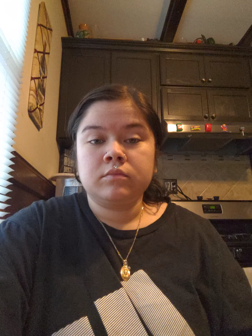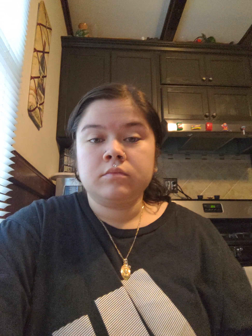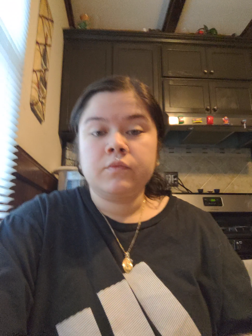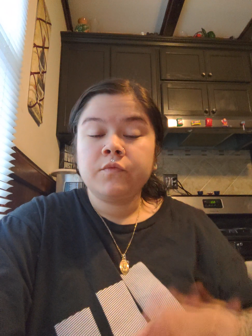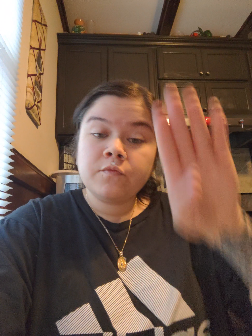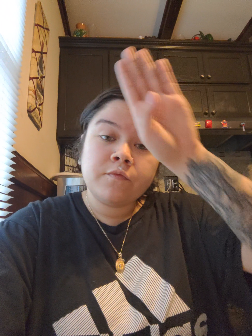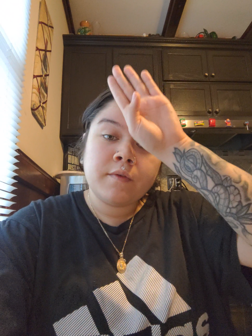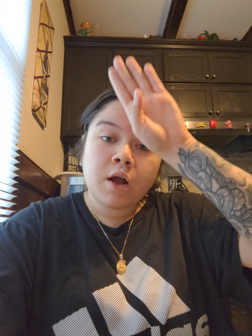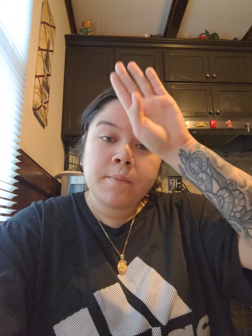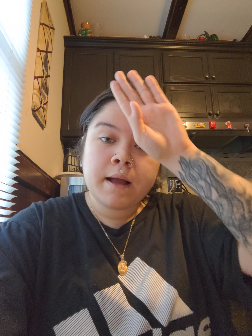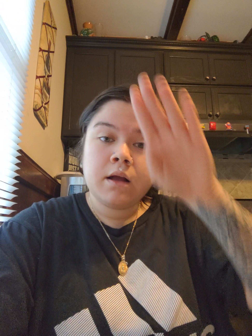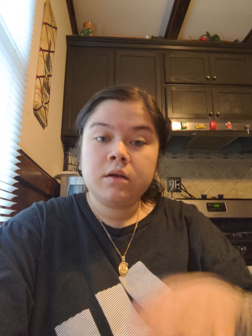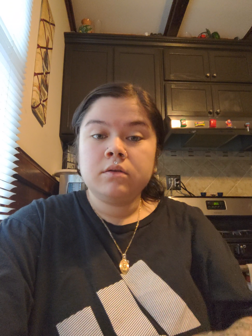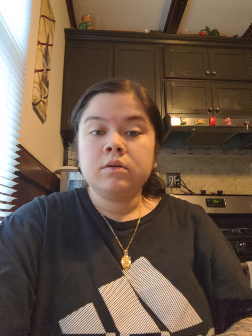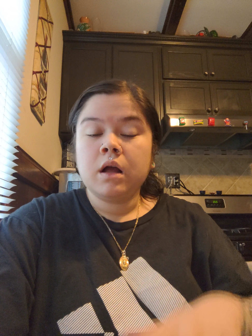fireman